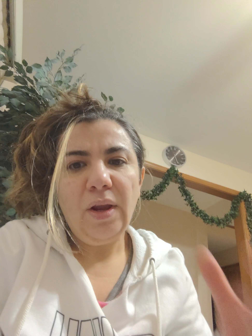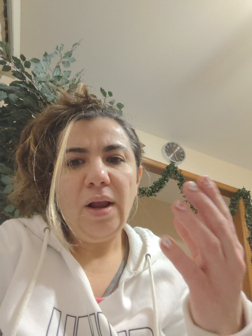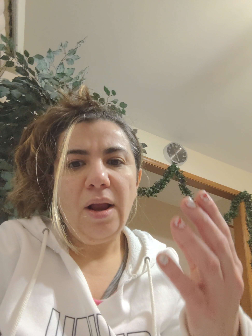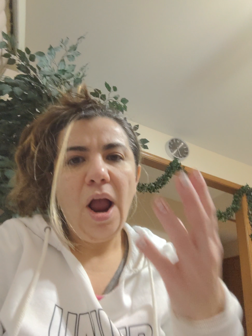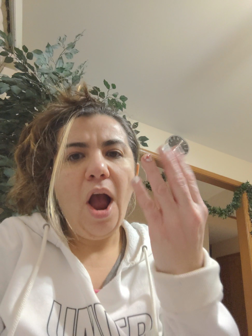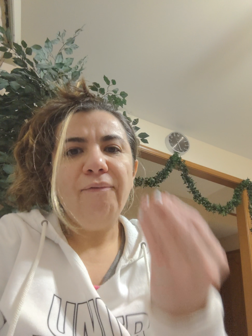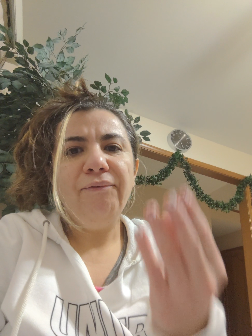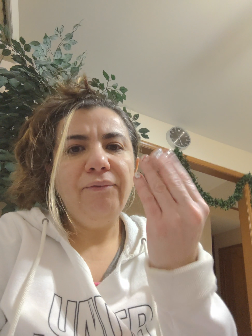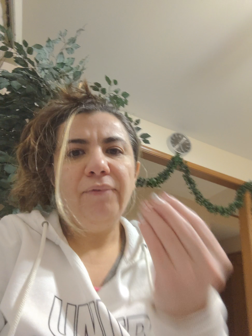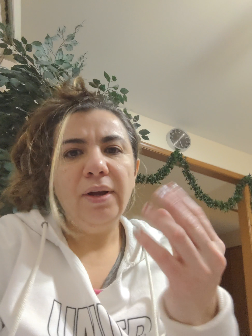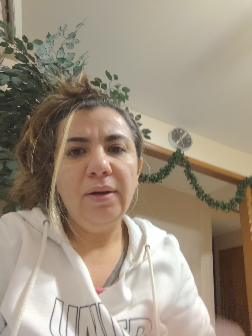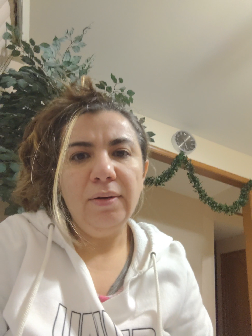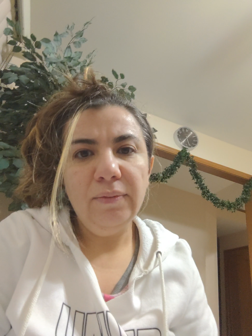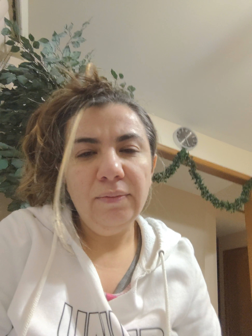wet